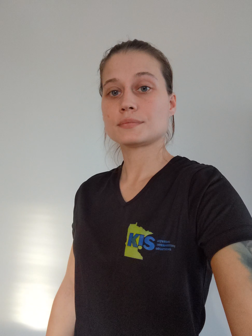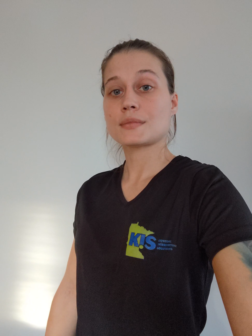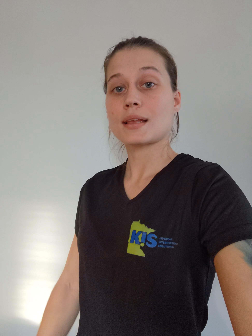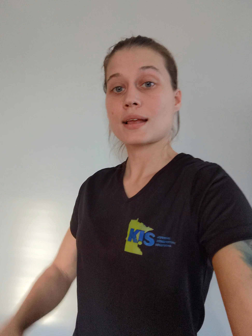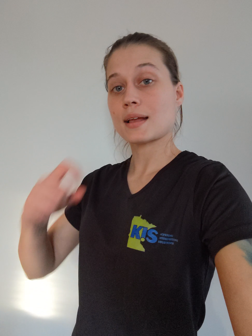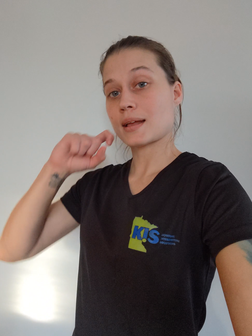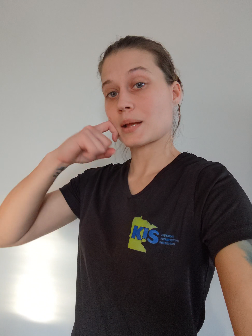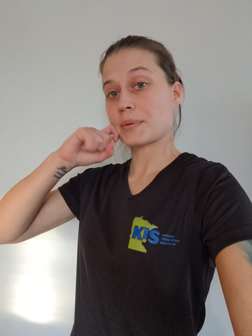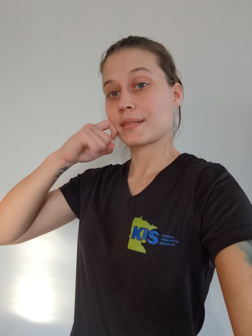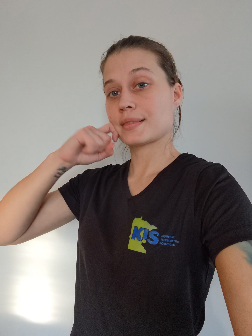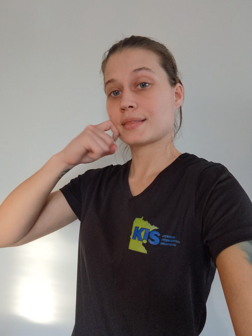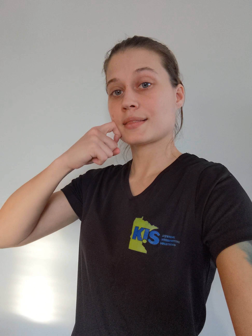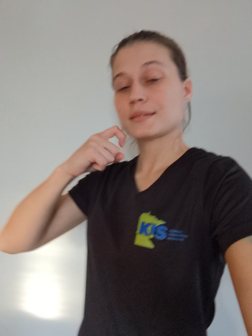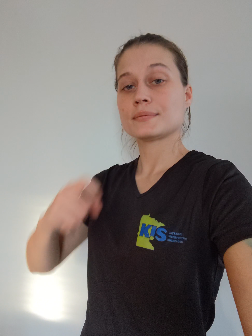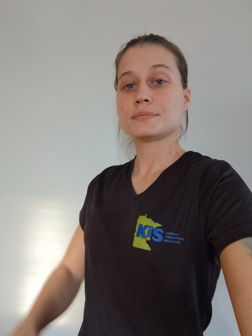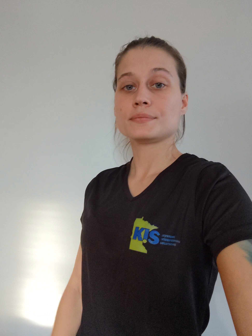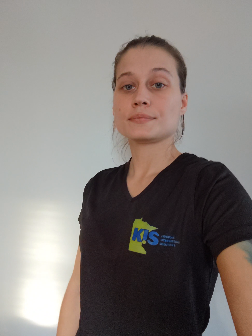apple